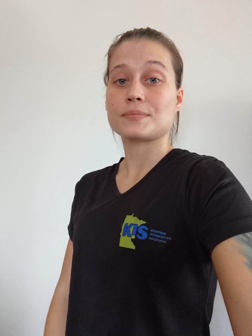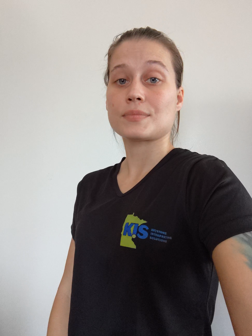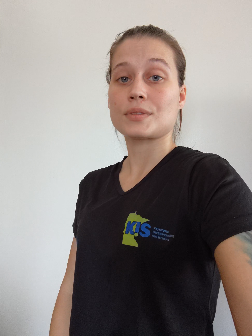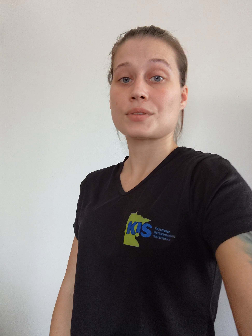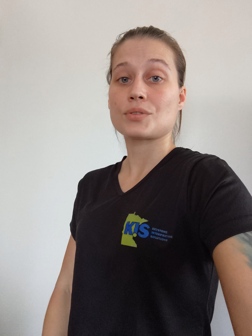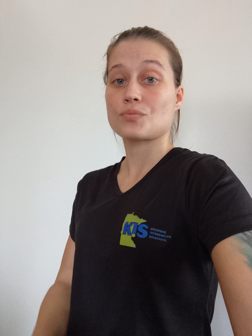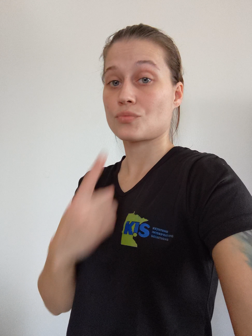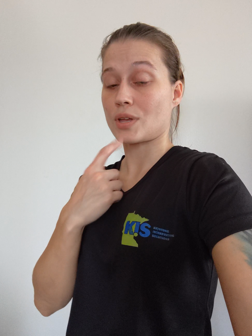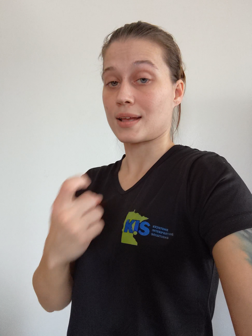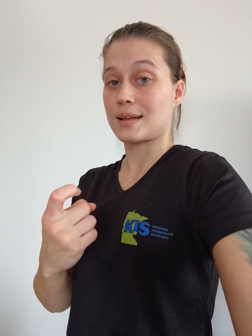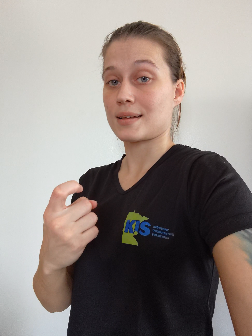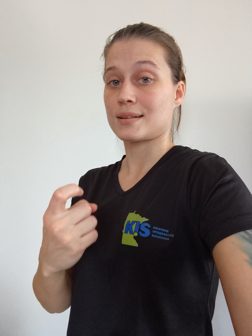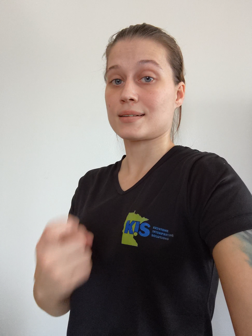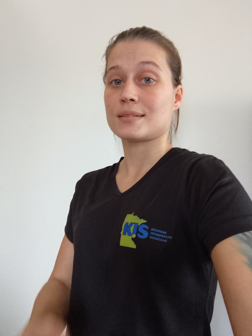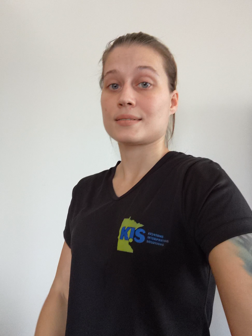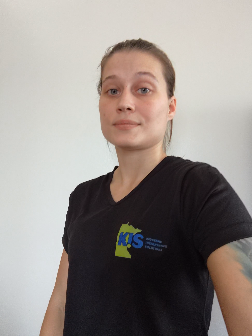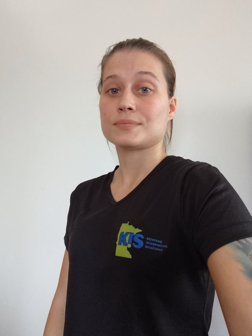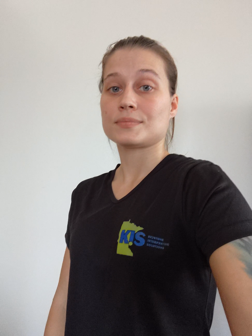red